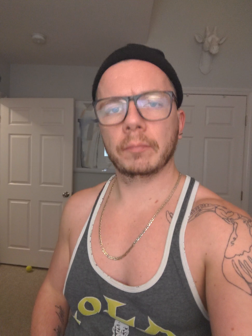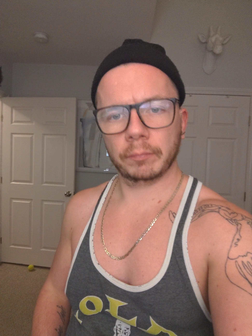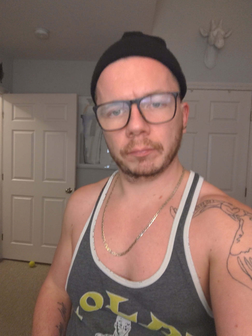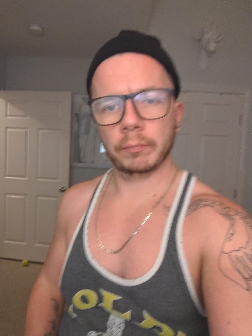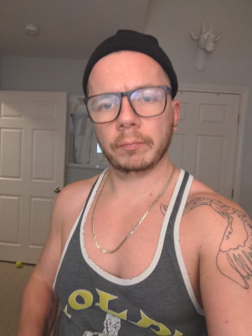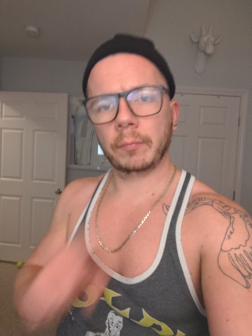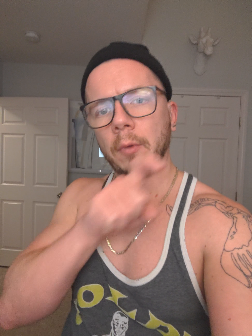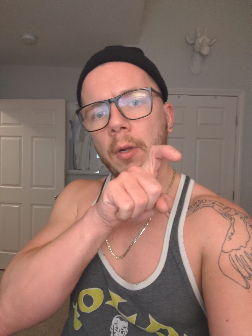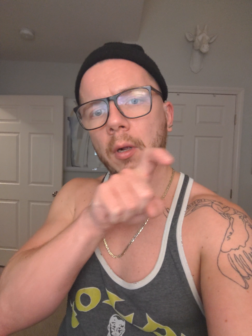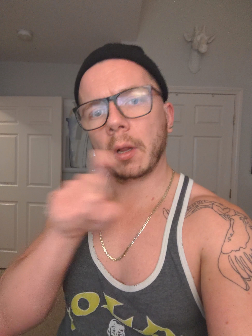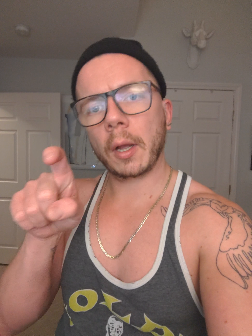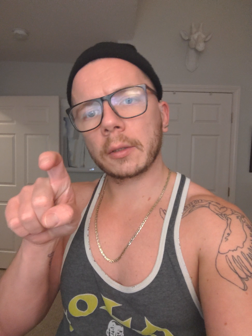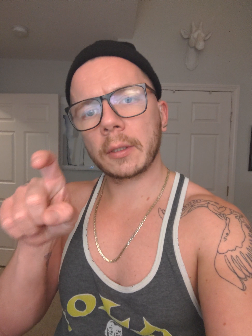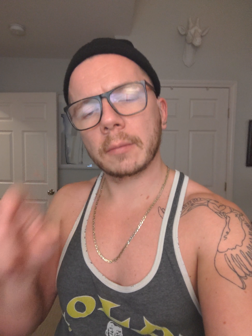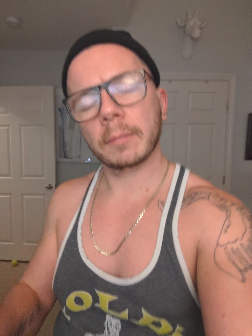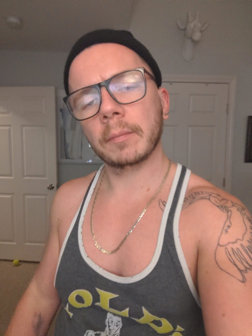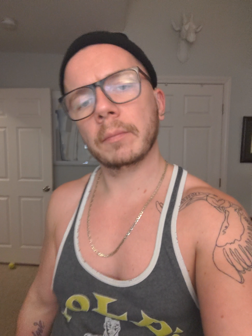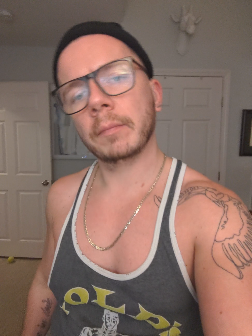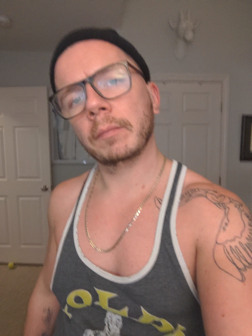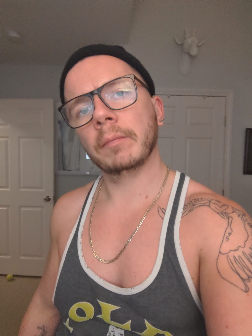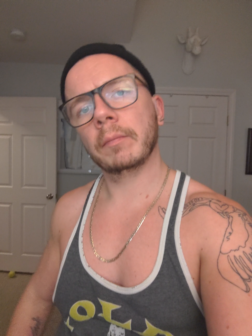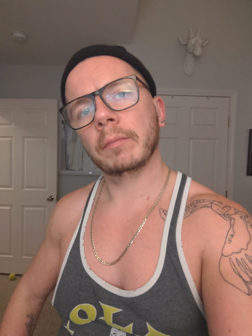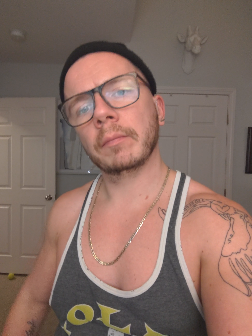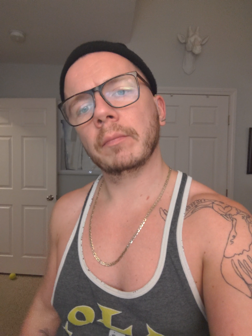closet